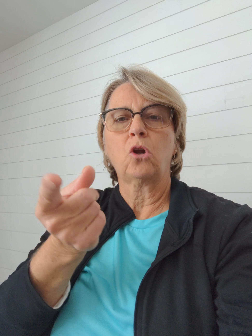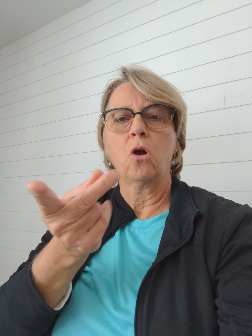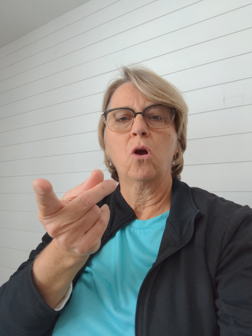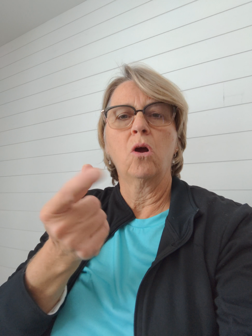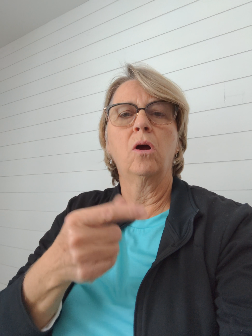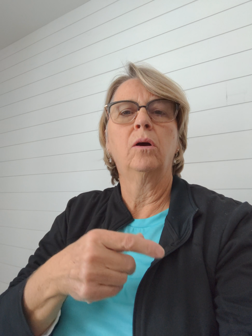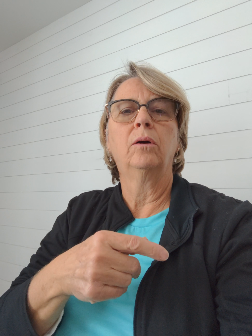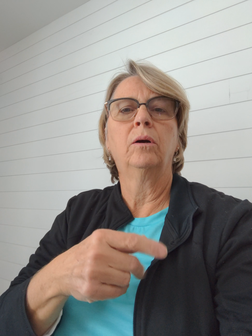dog